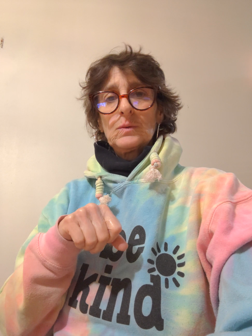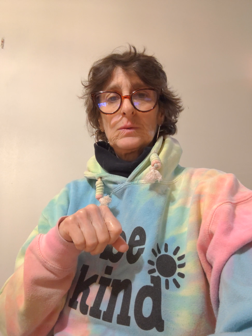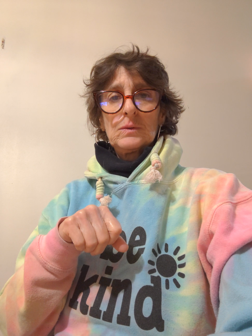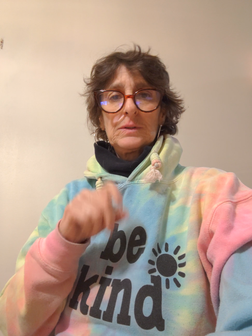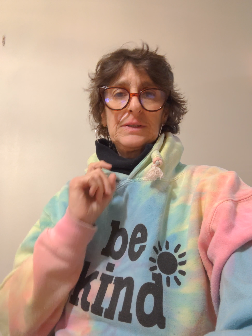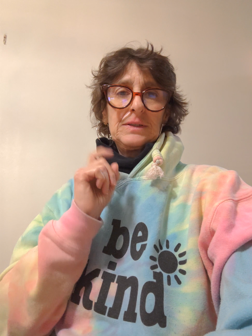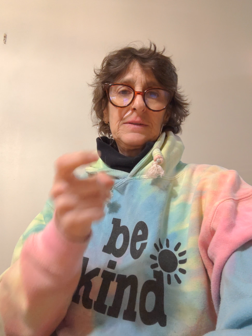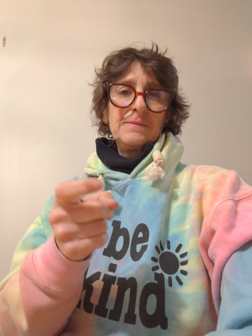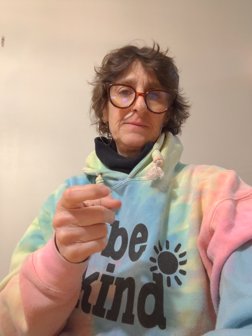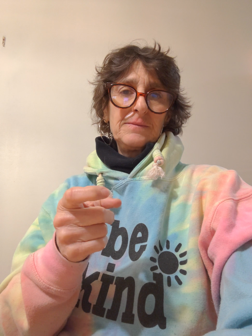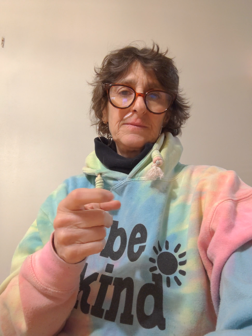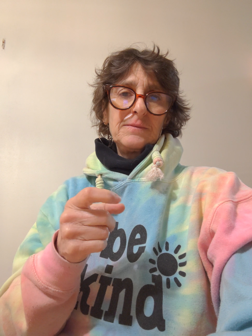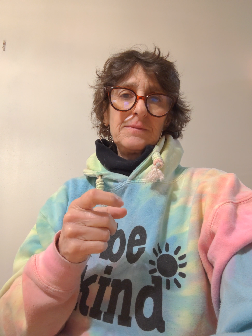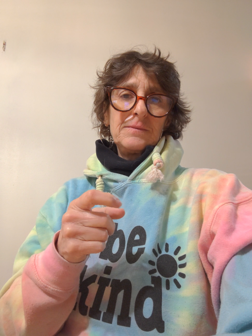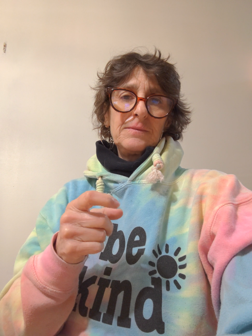gift